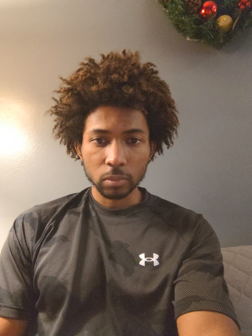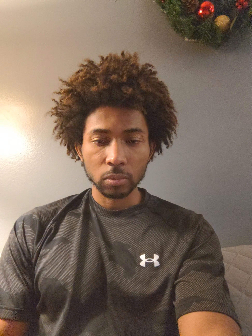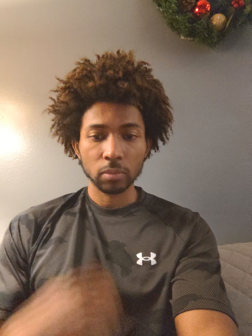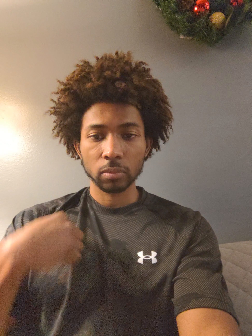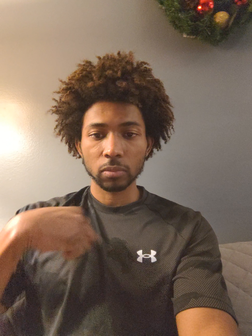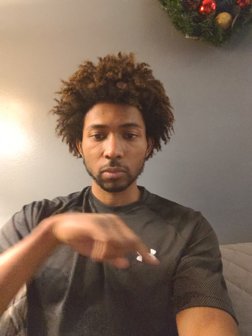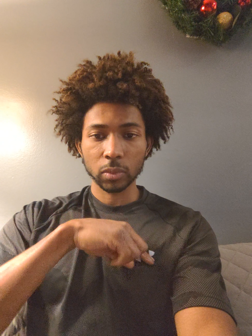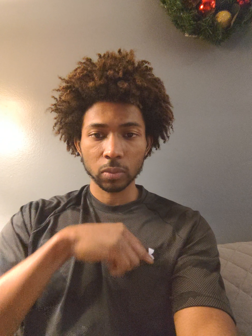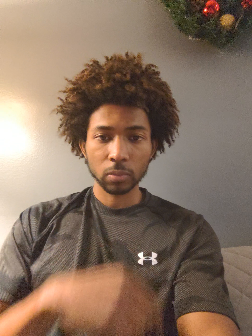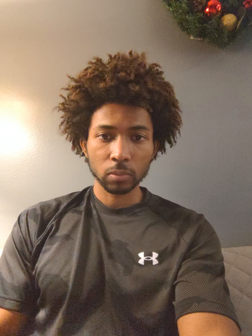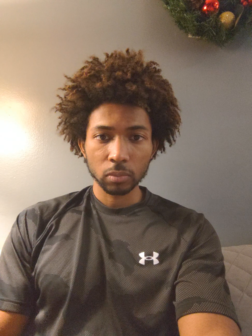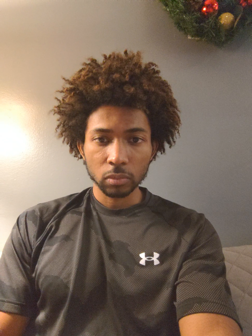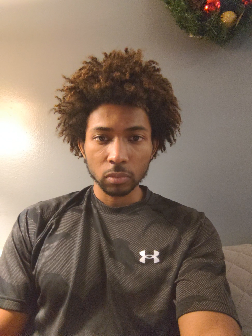we